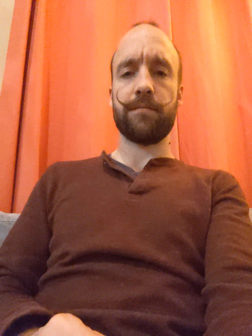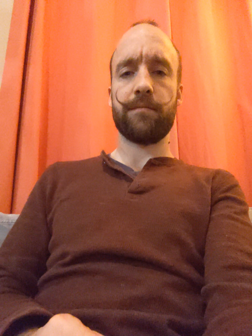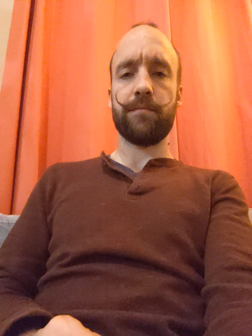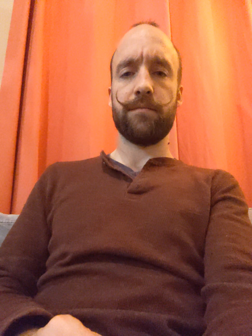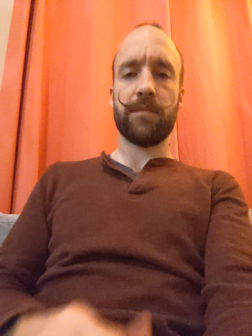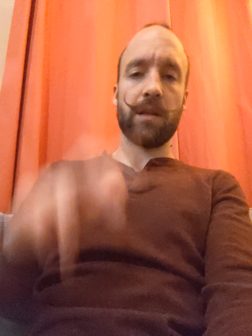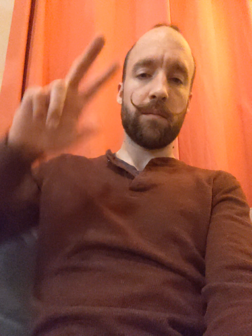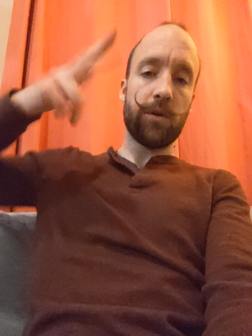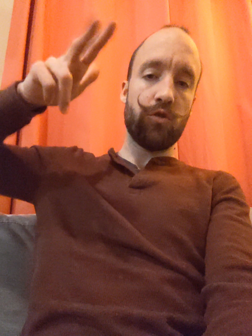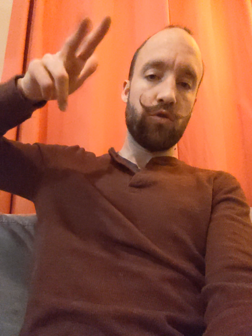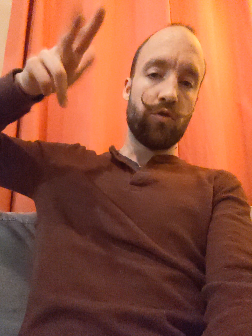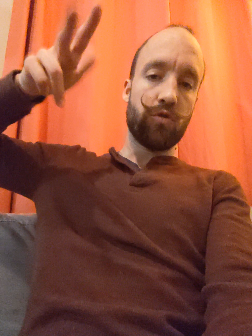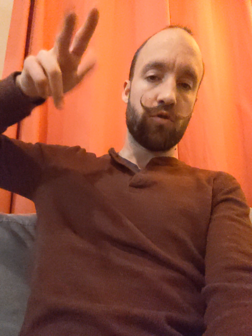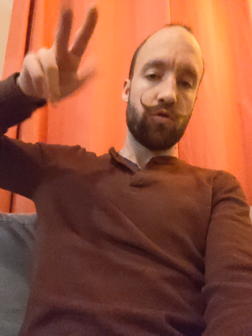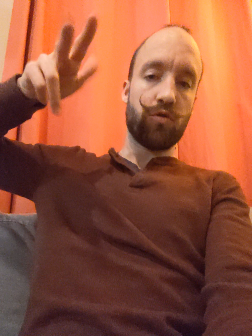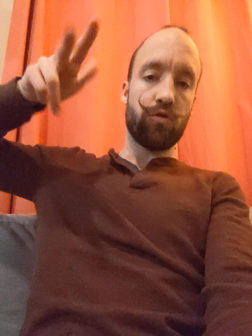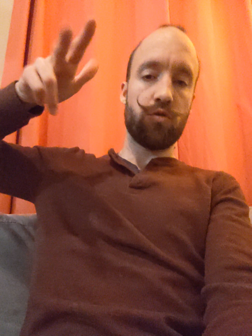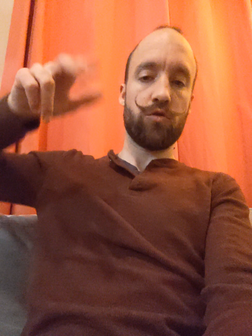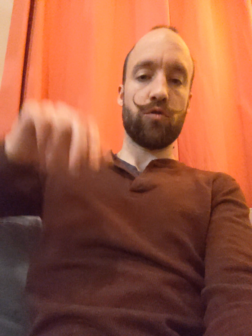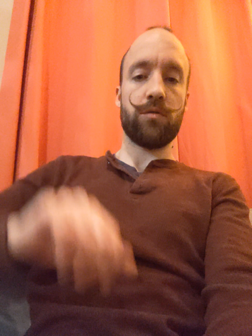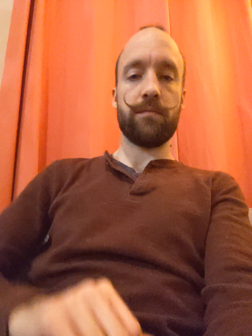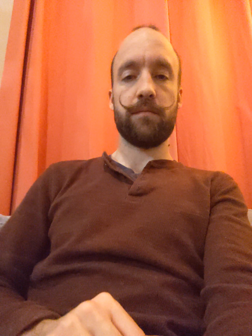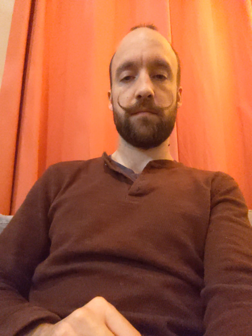helicopter